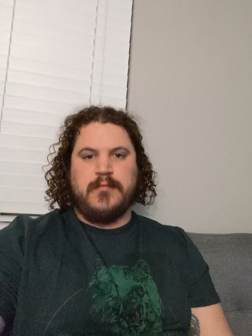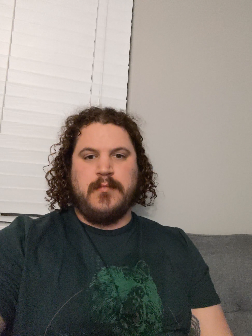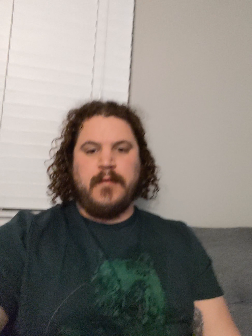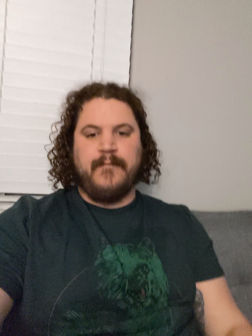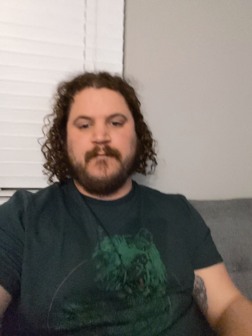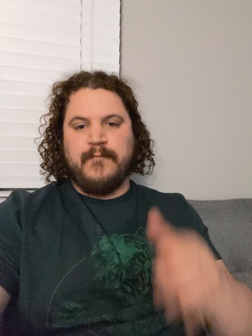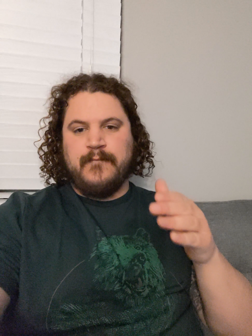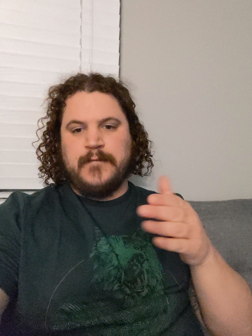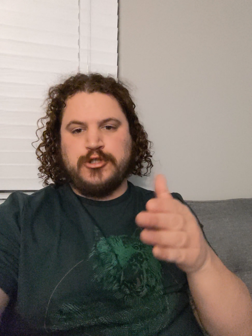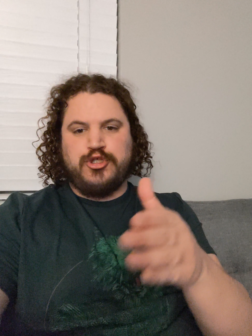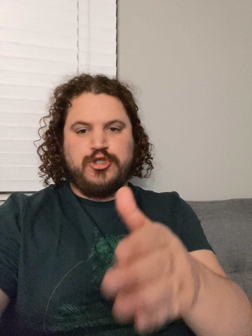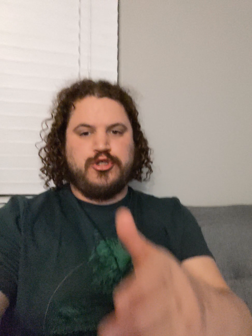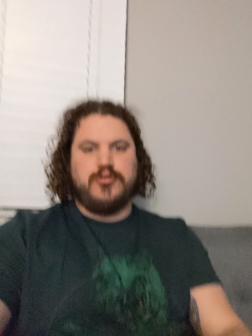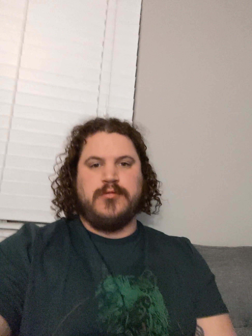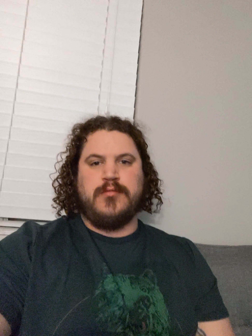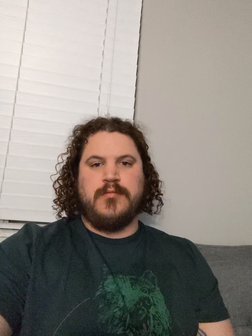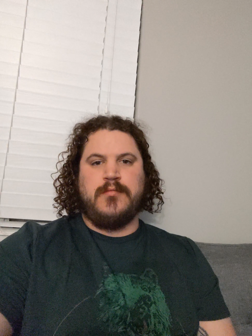fish